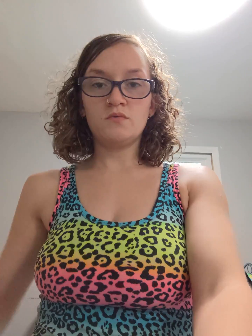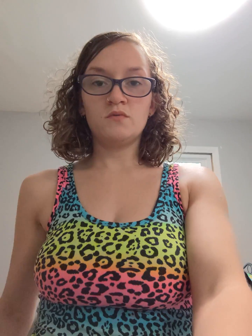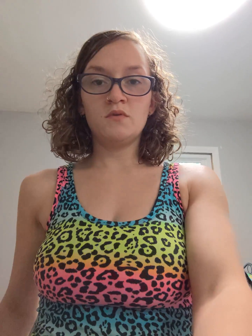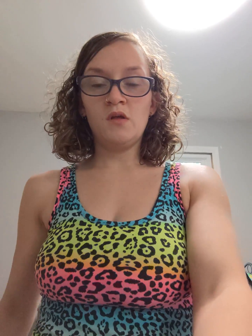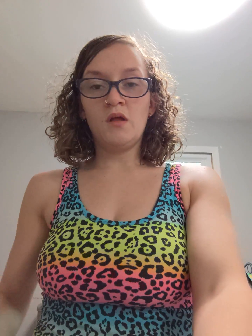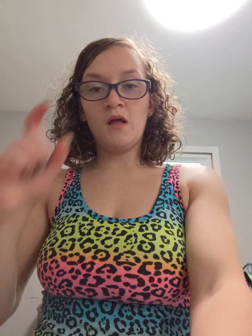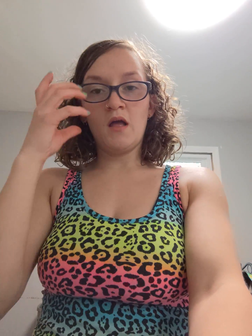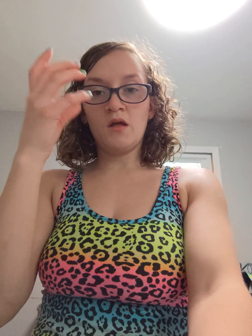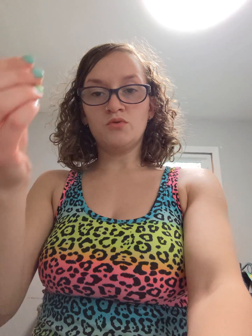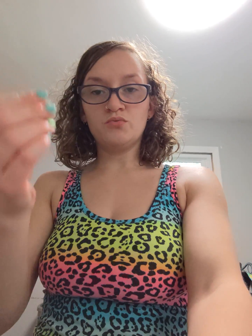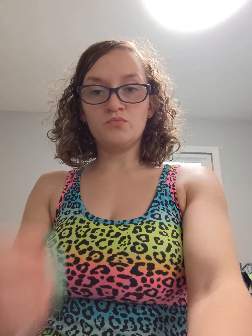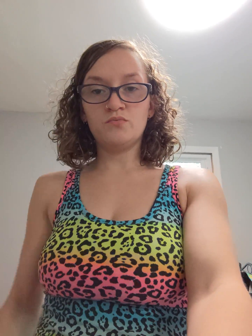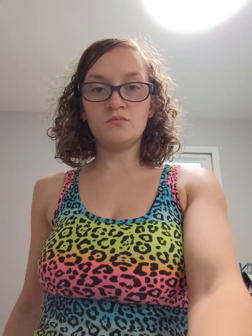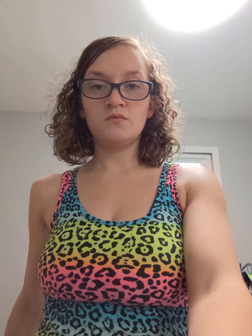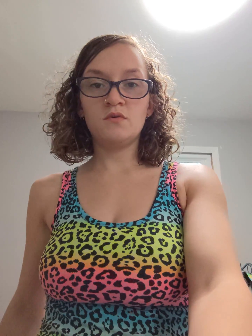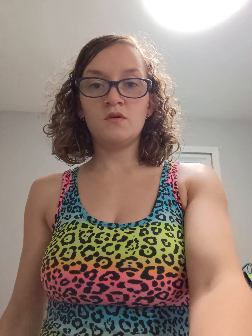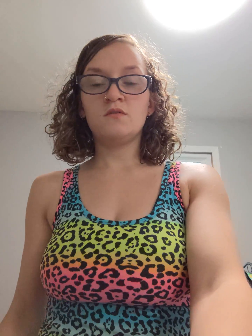got to